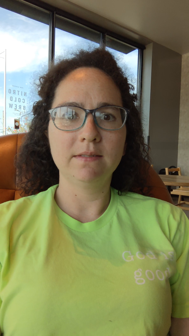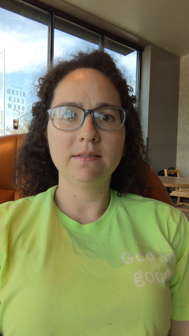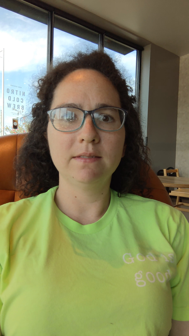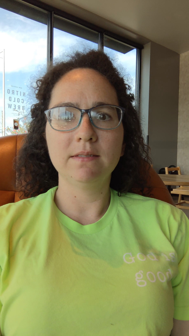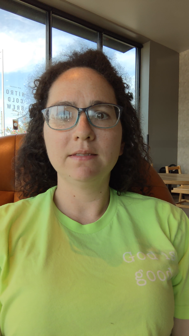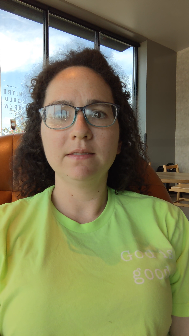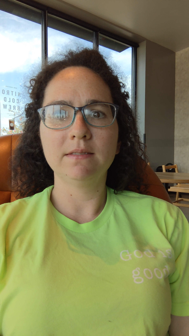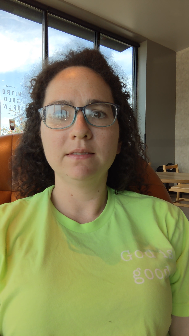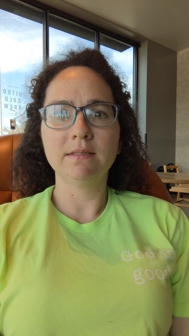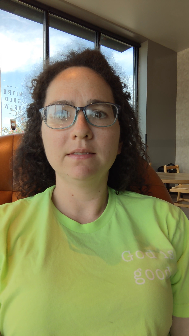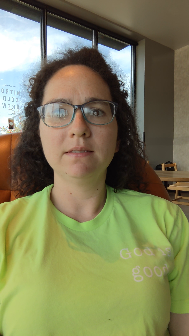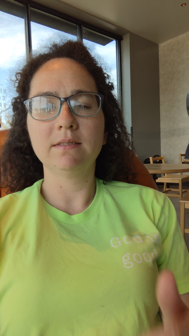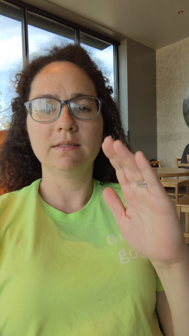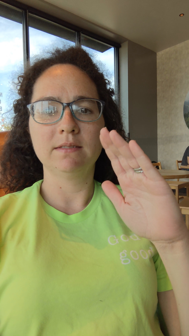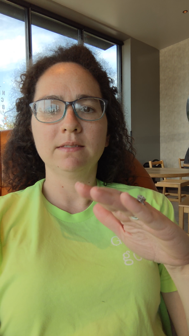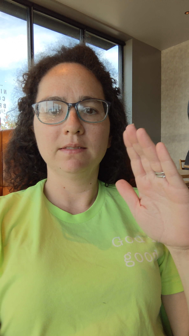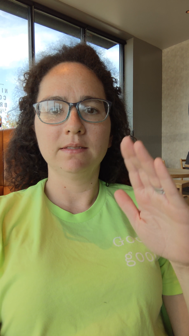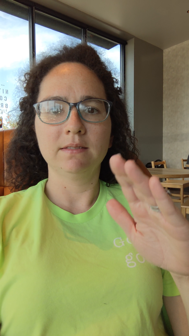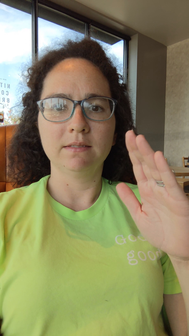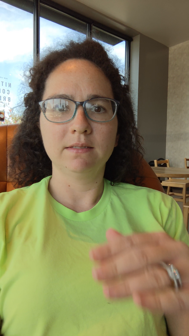clap